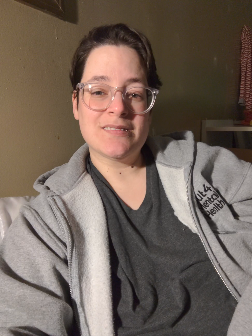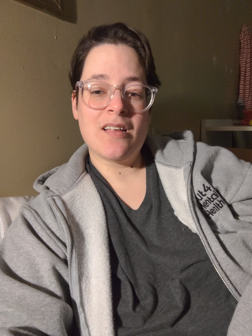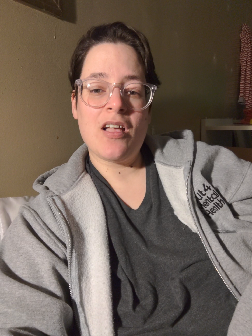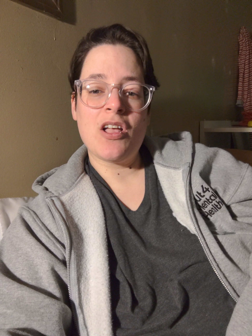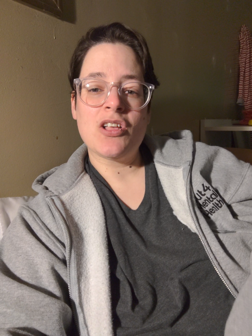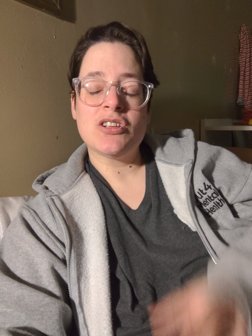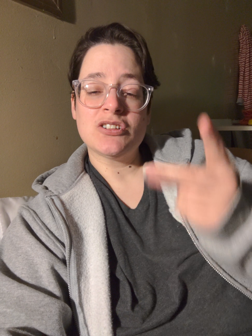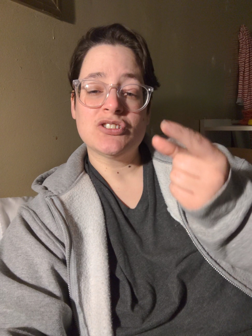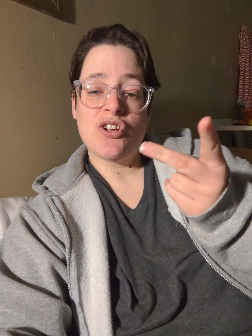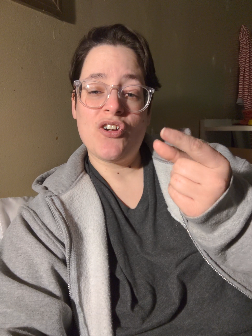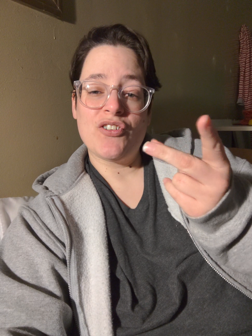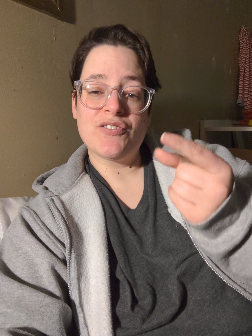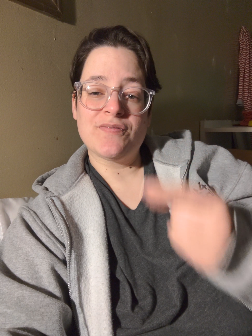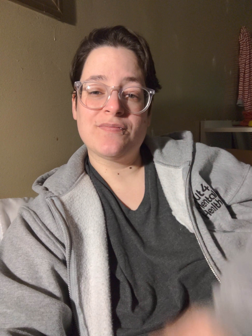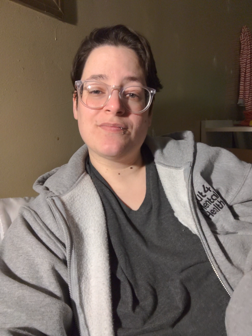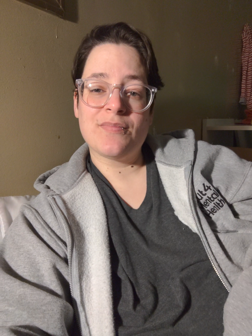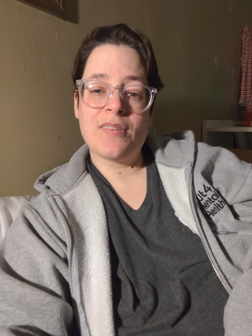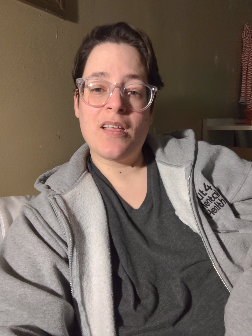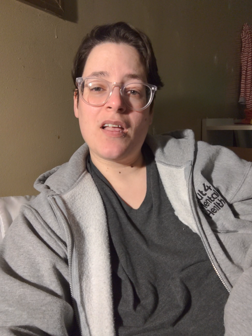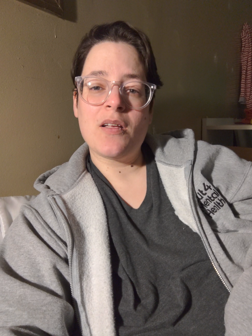dog